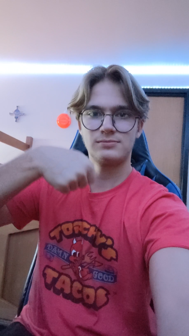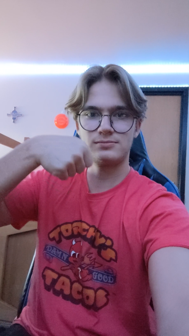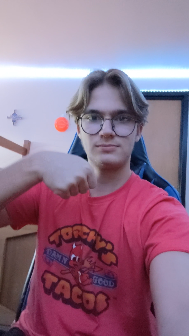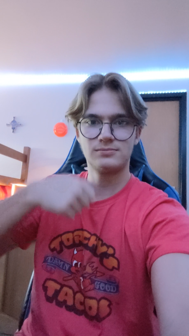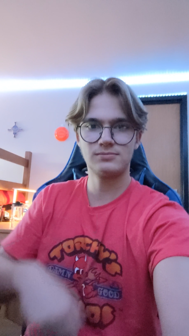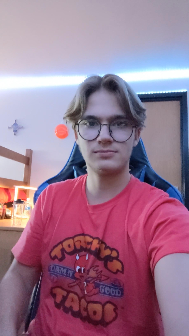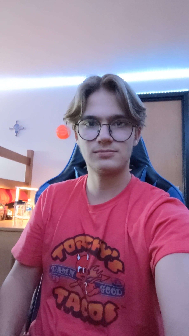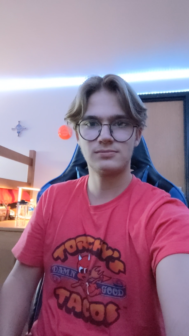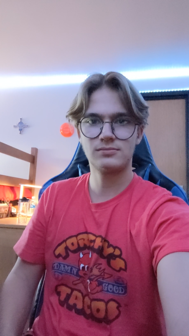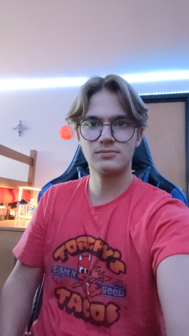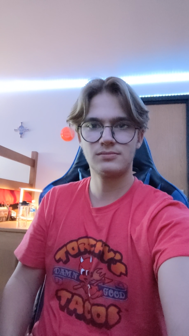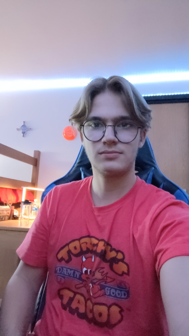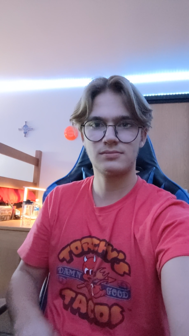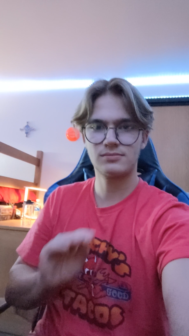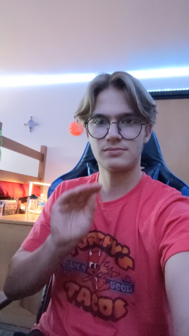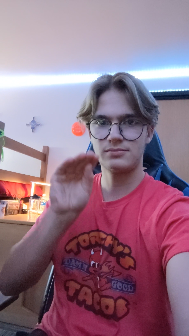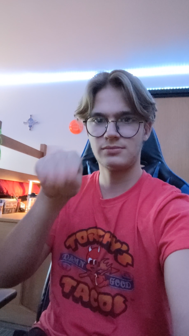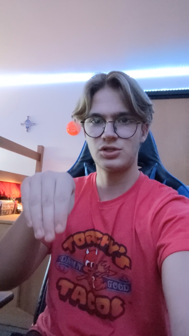put